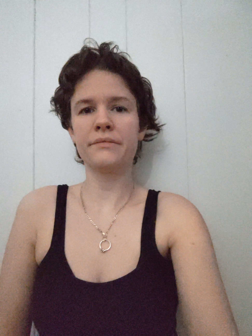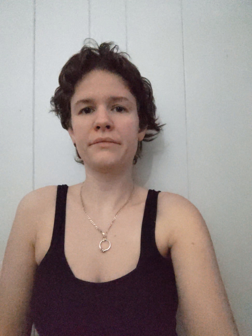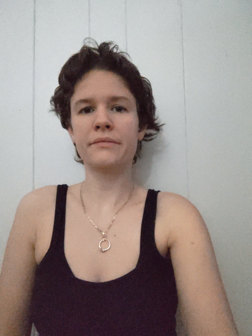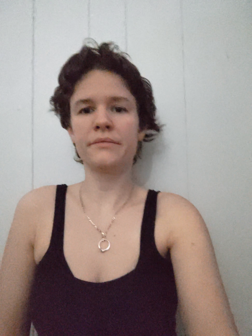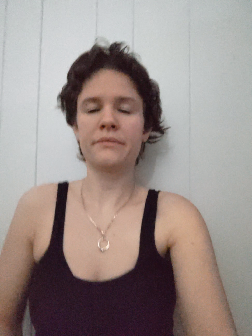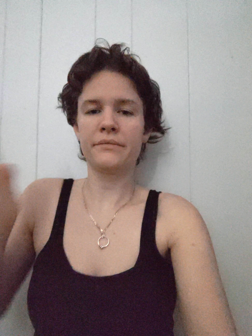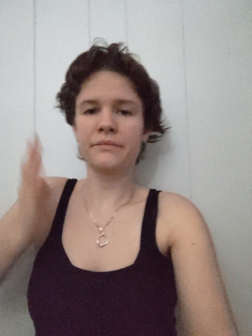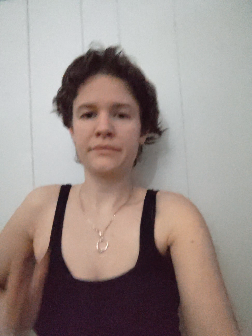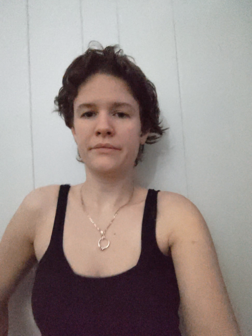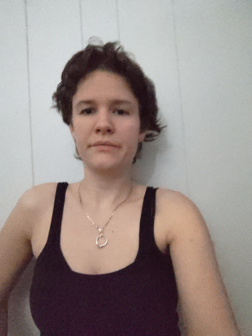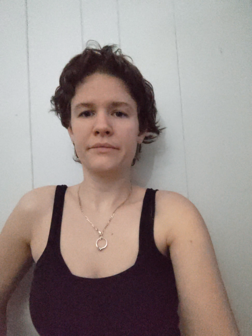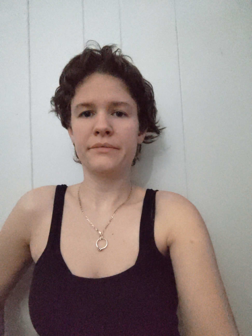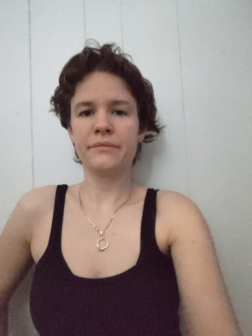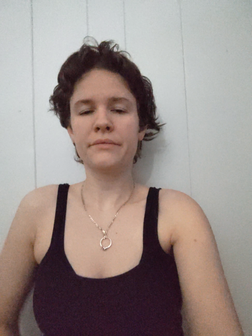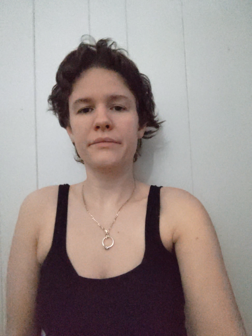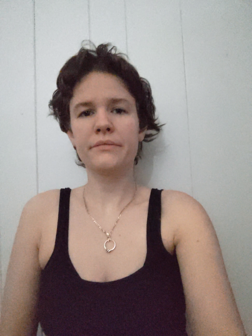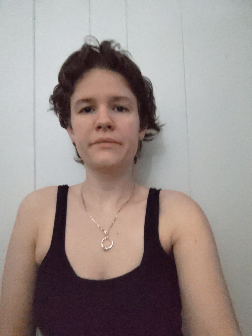beside